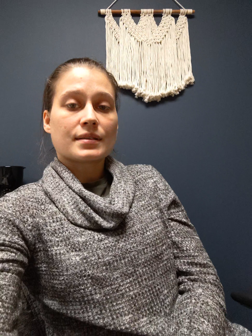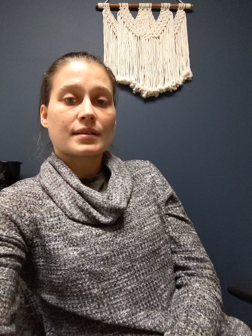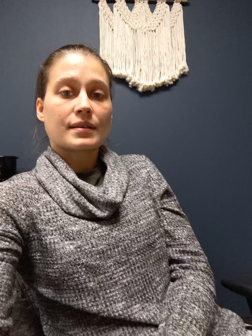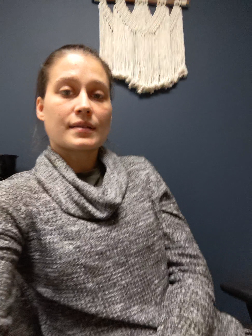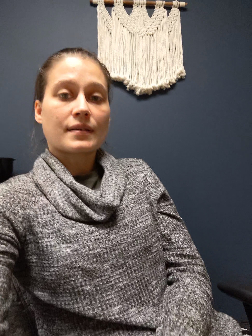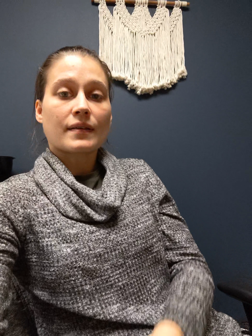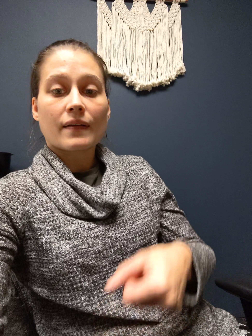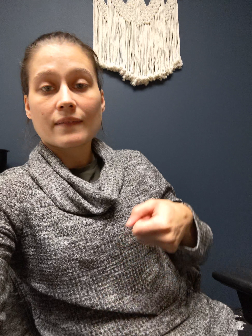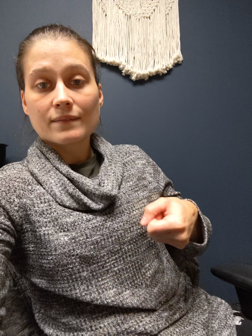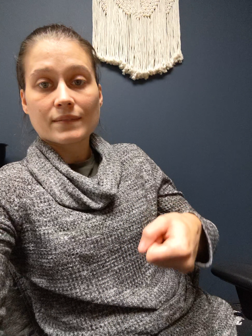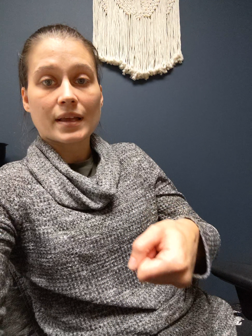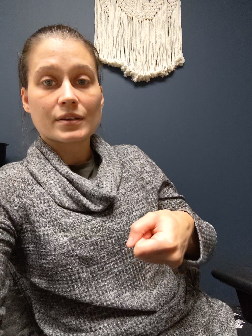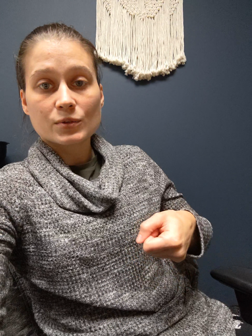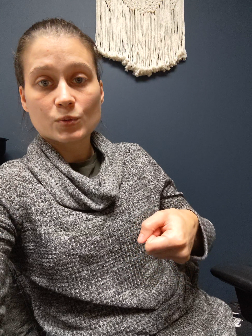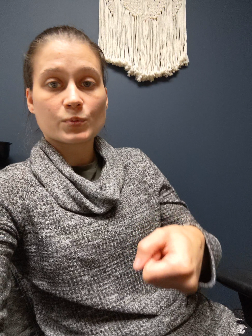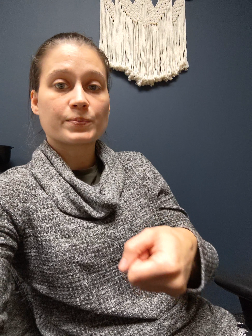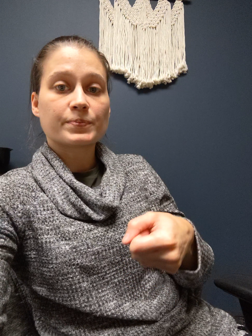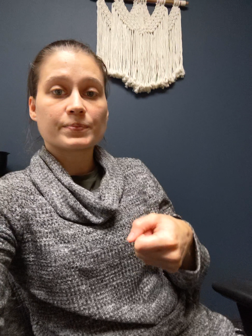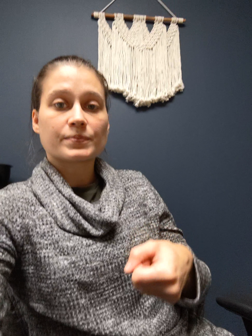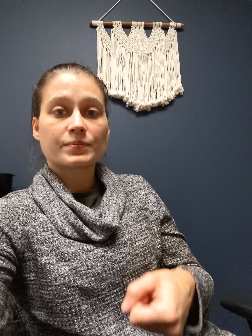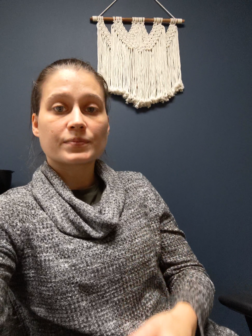vacuum